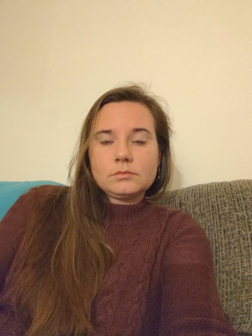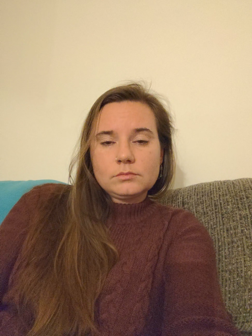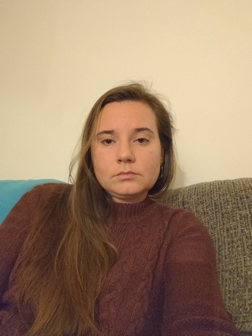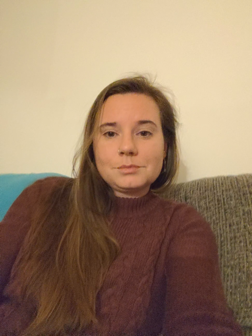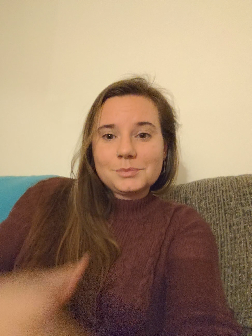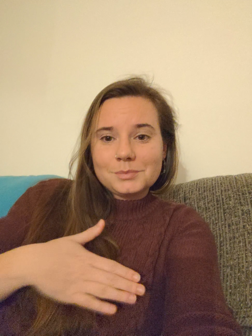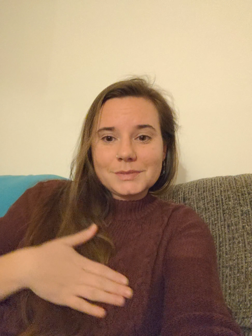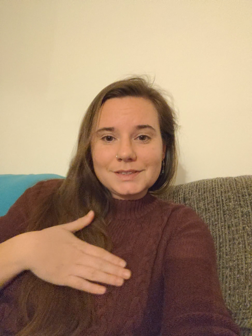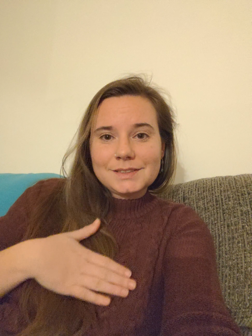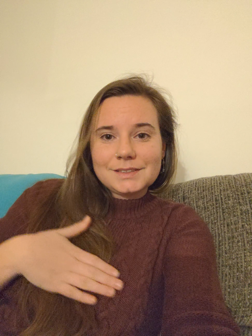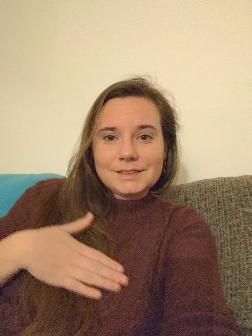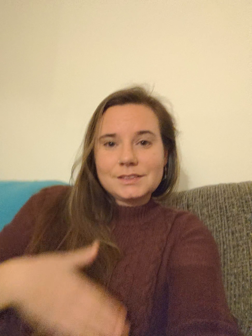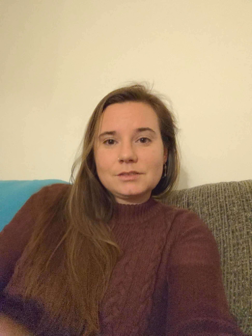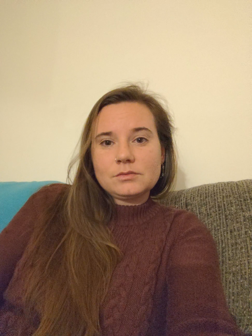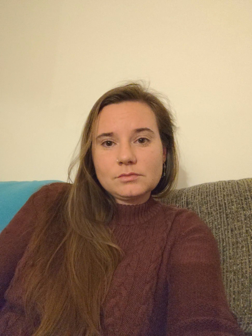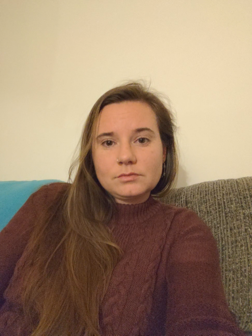please